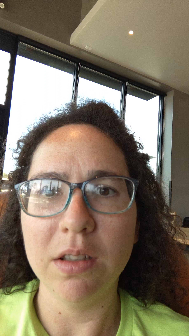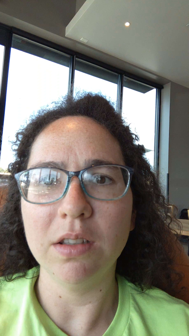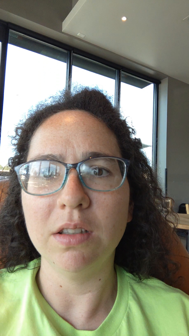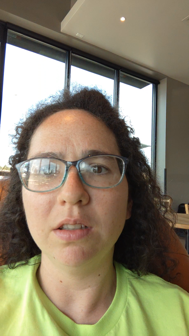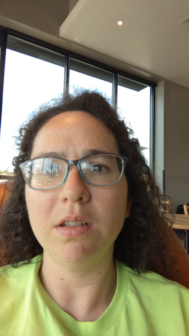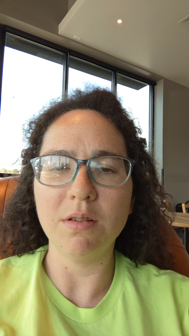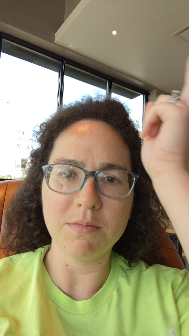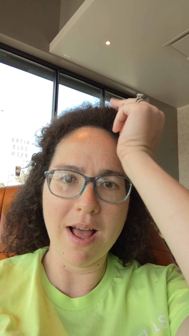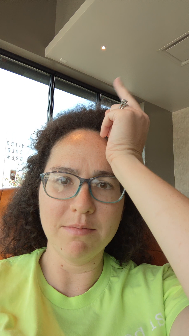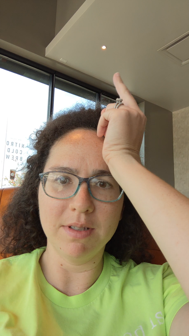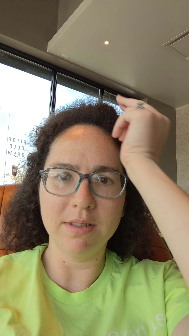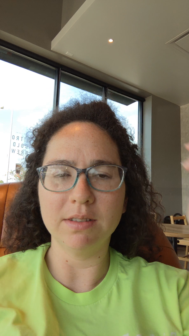bunny